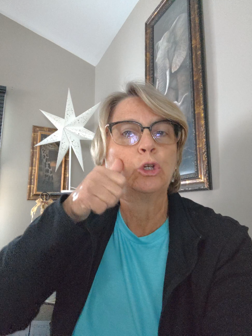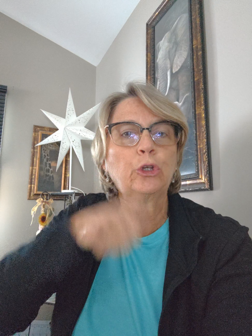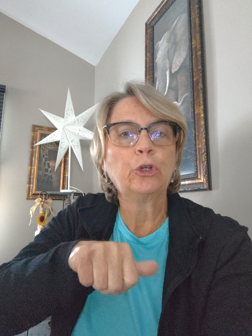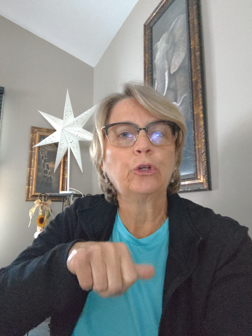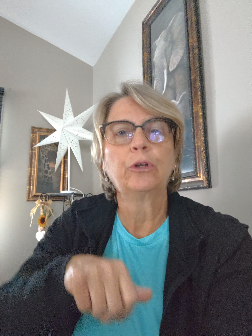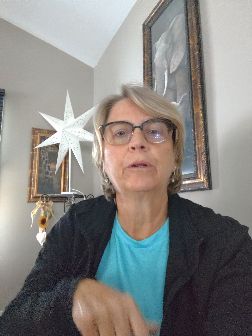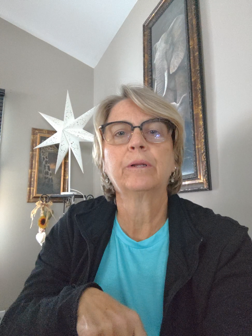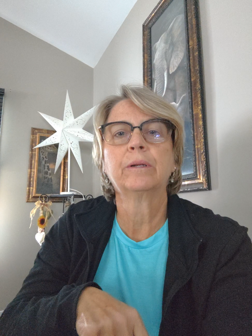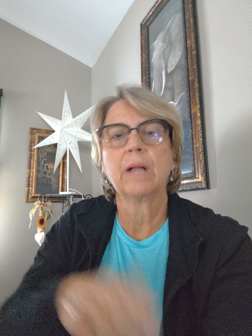girl